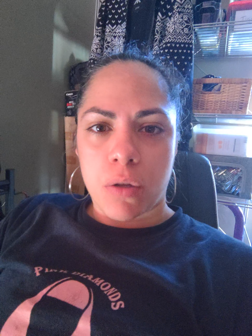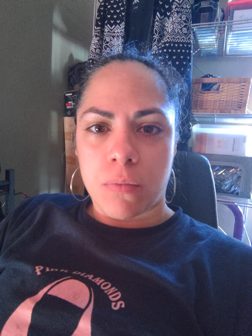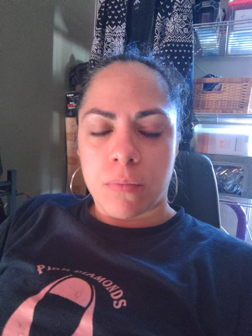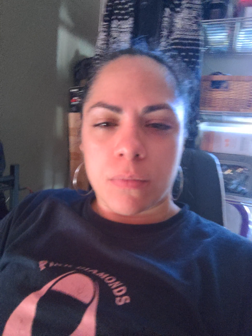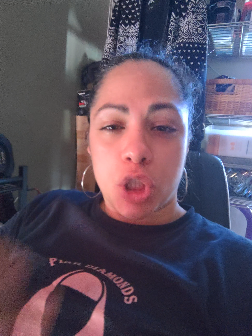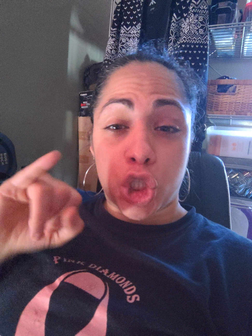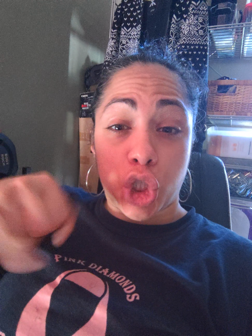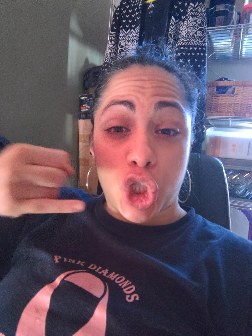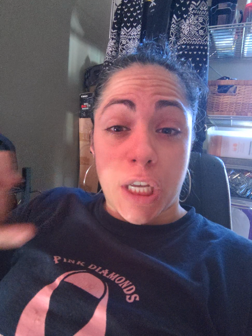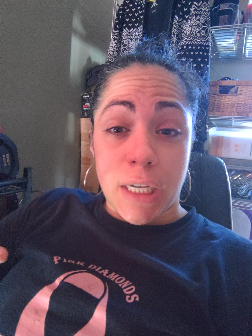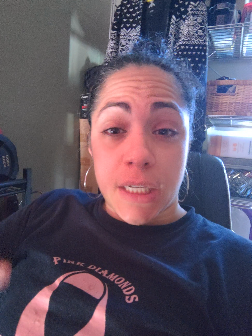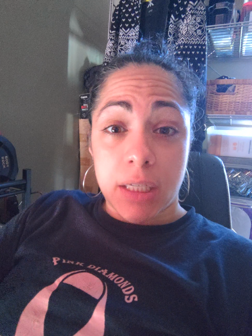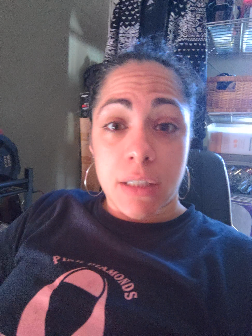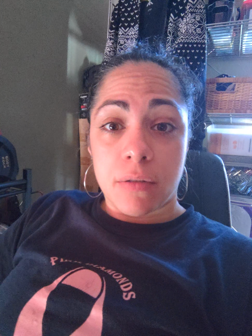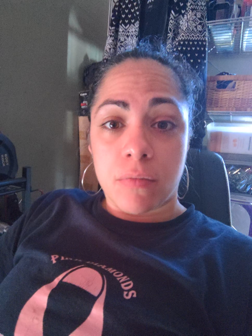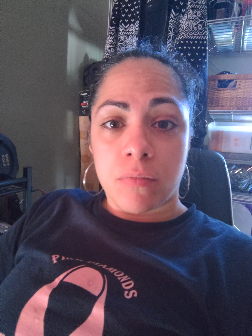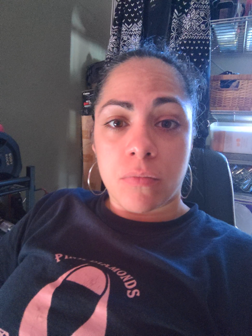jeans